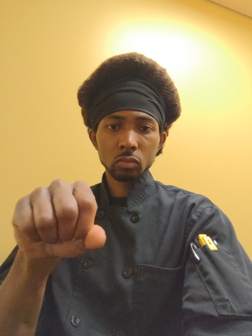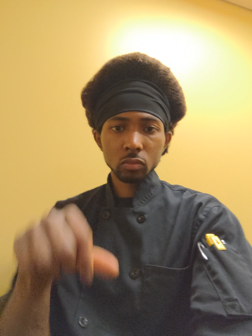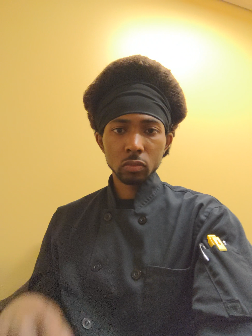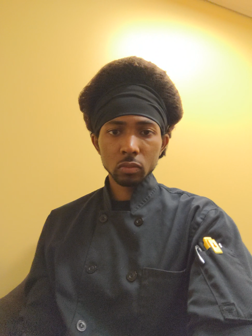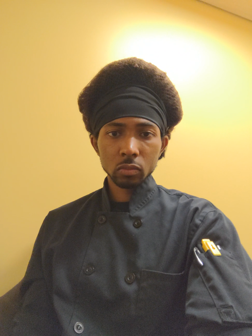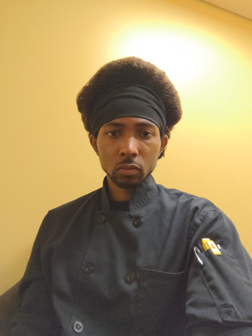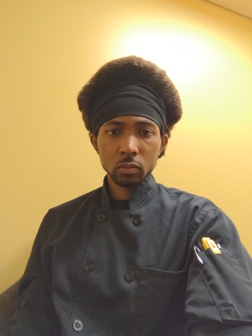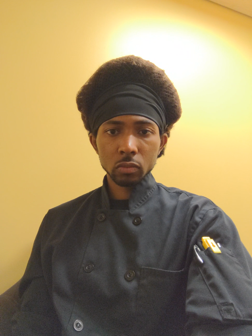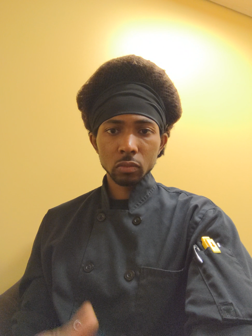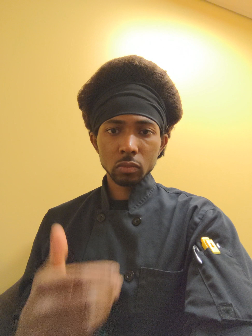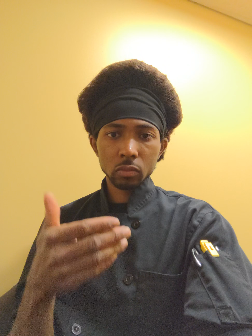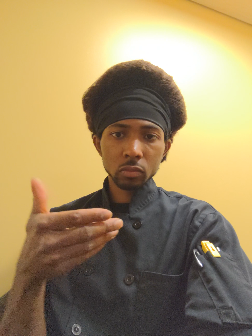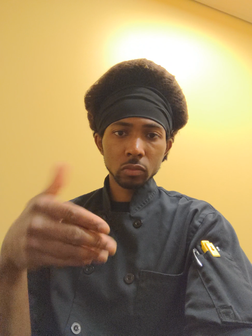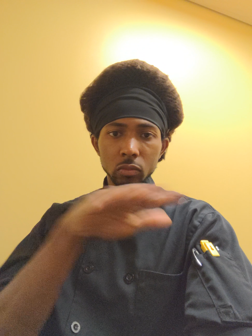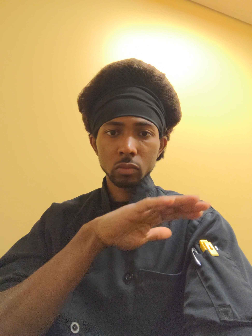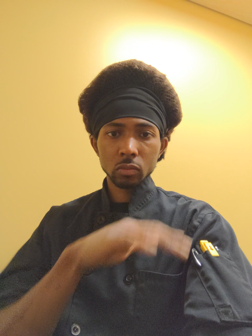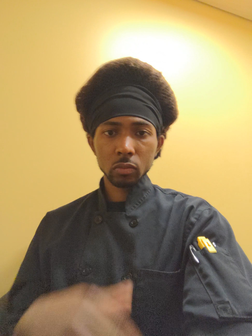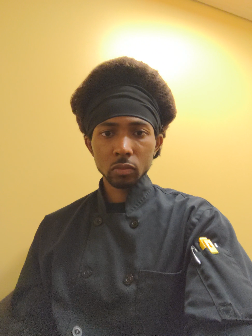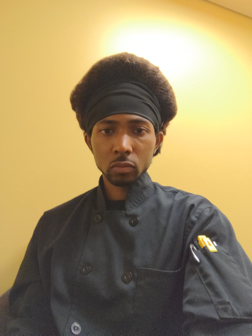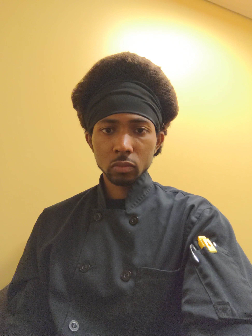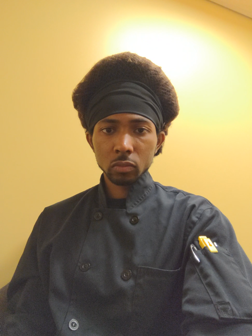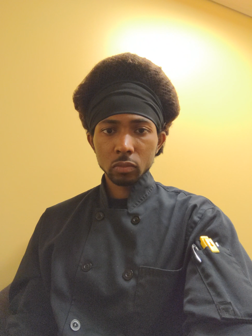cover